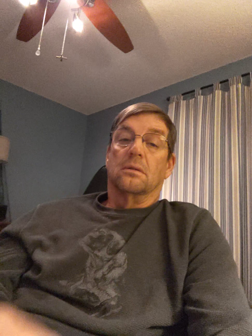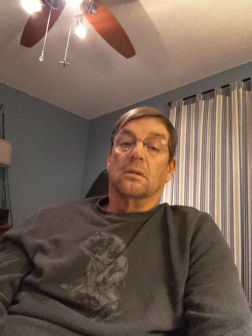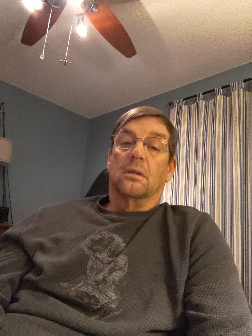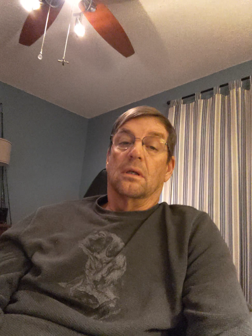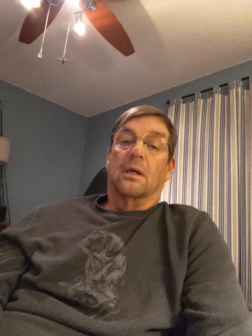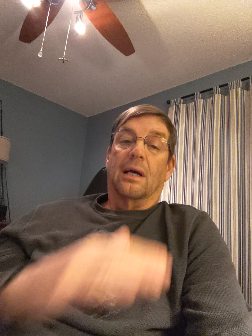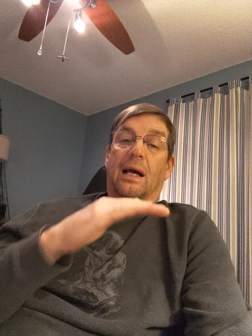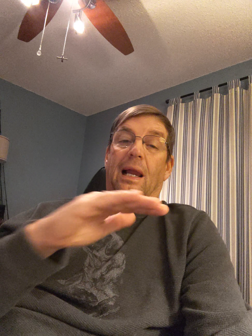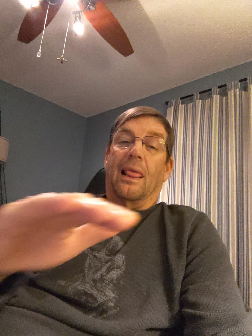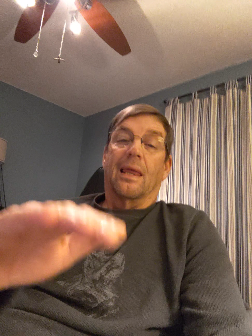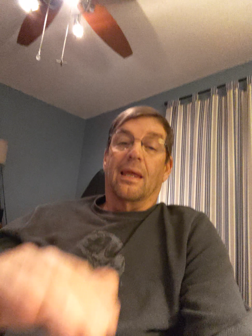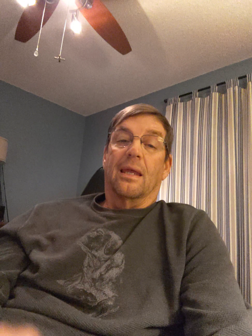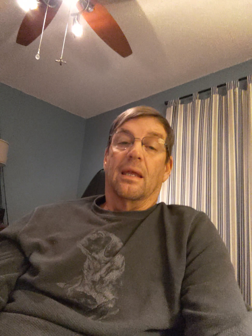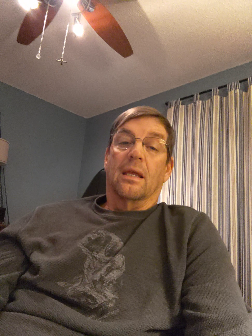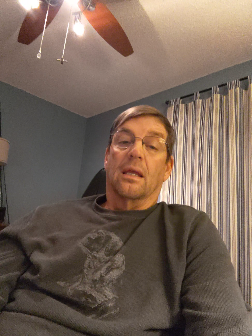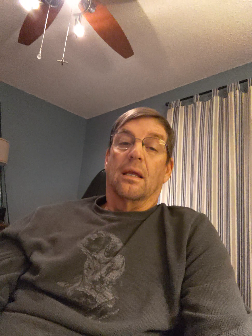clean